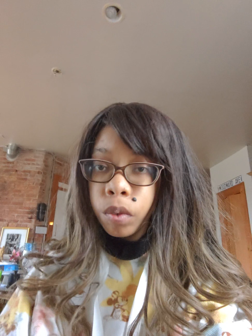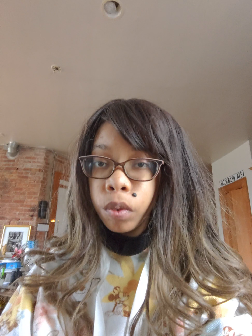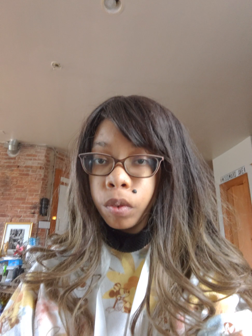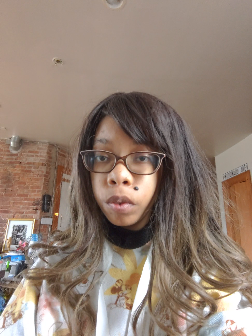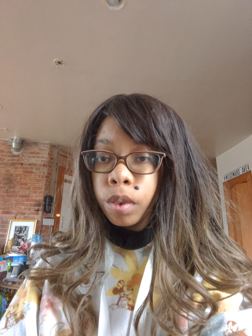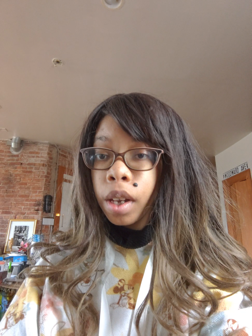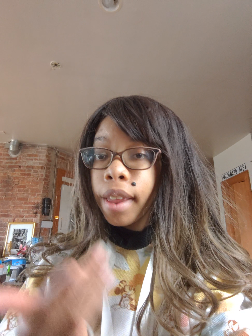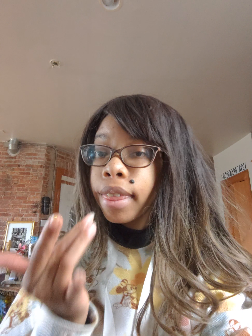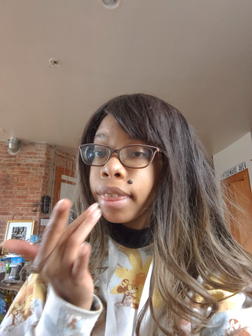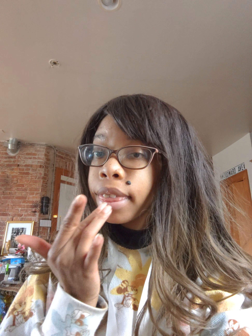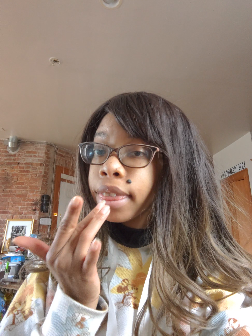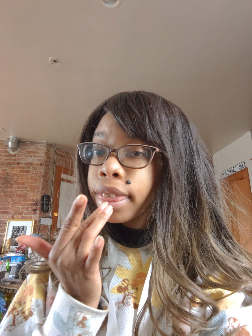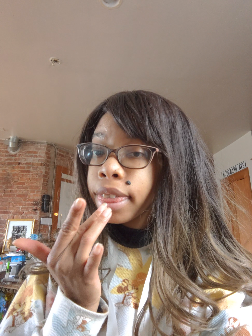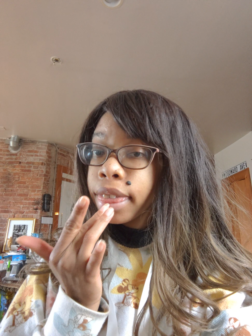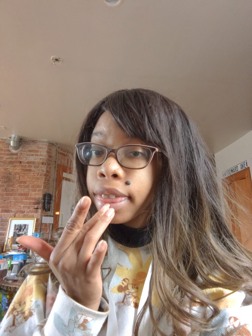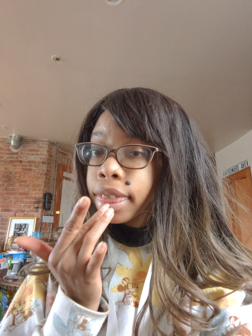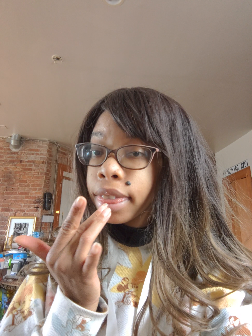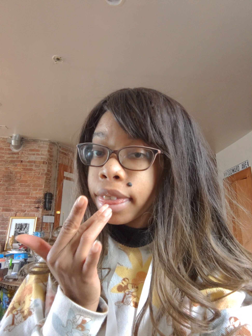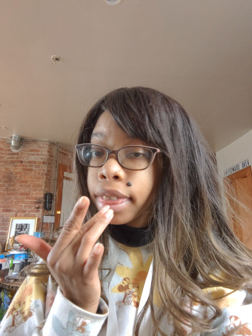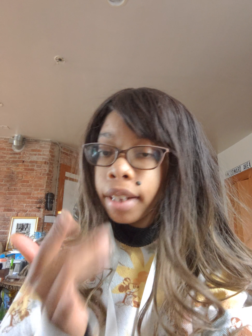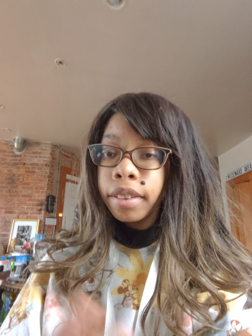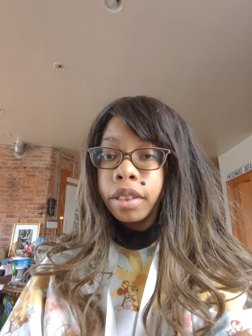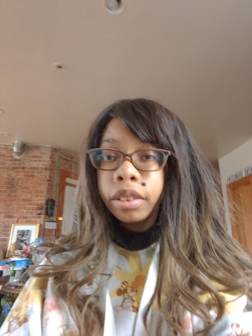taste